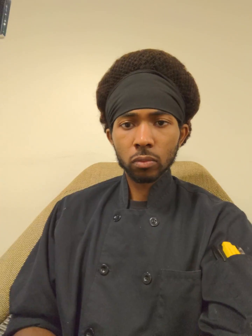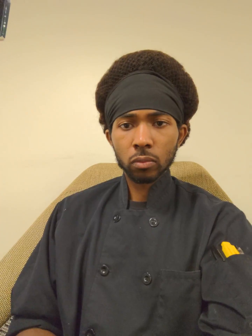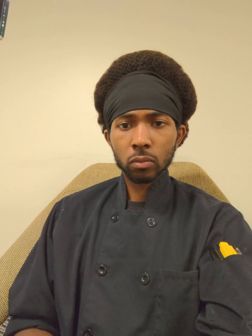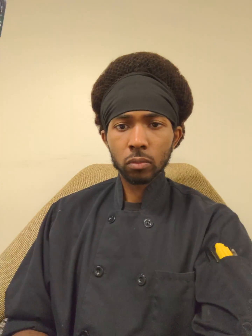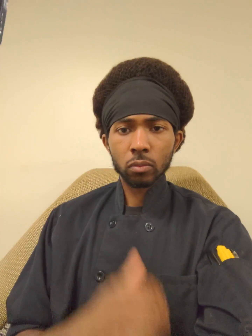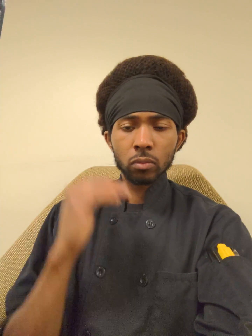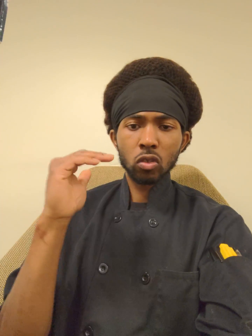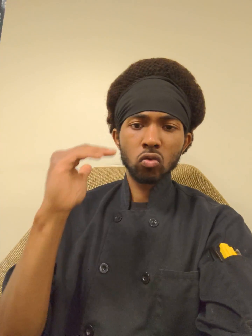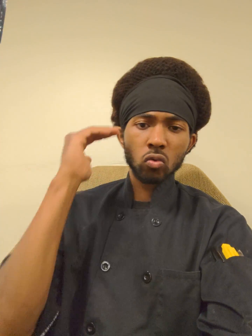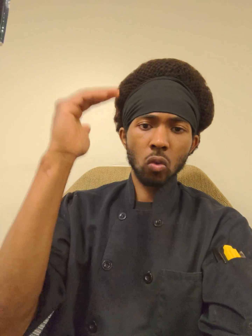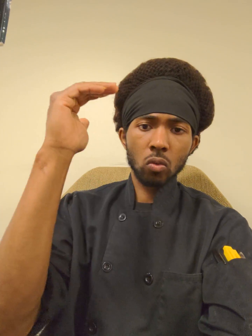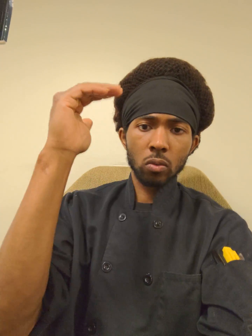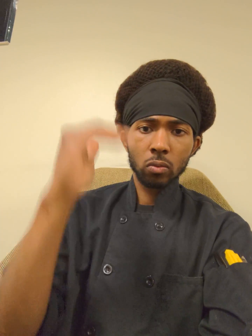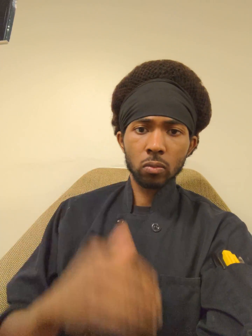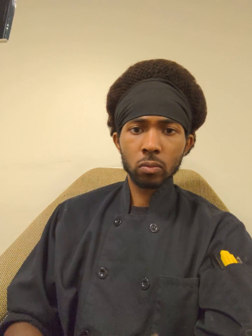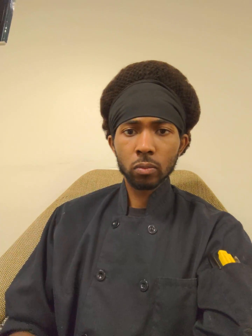big